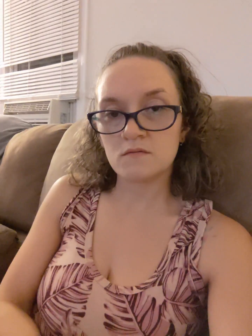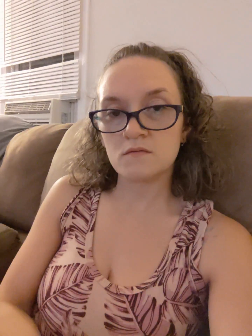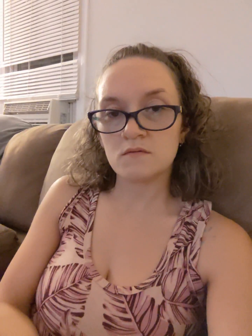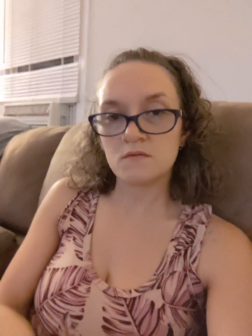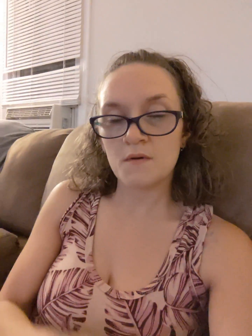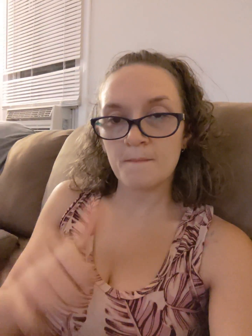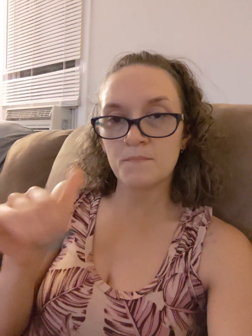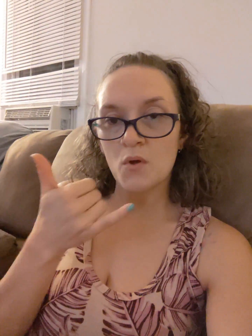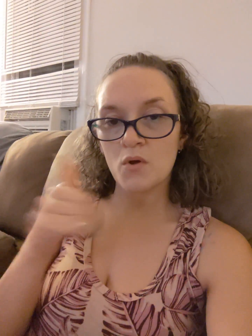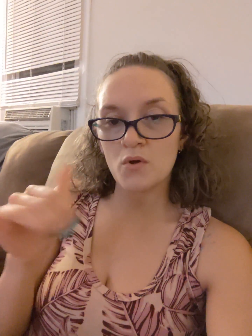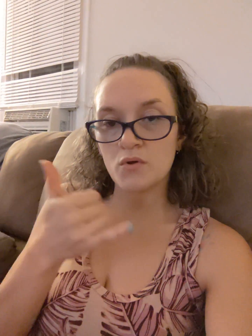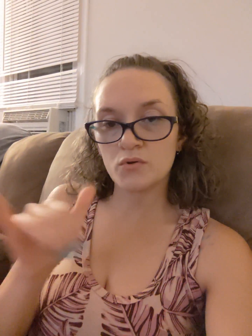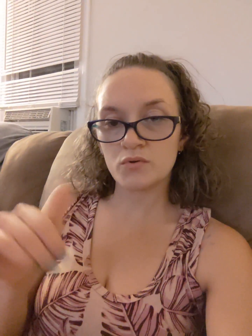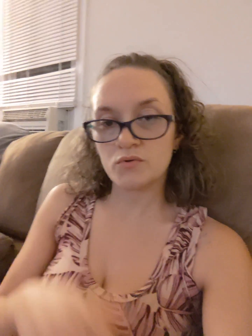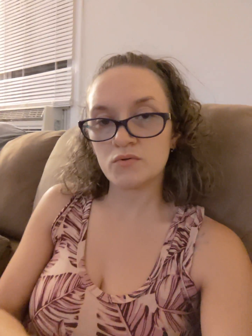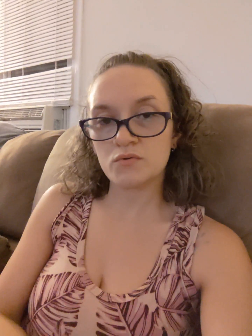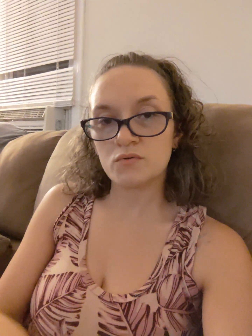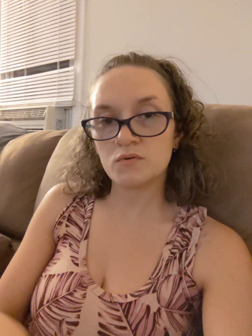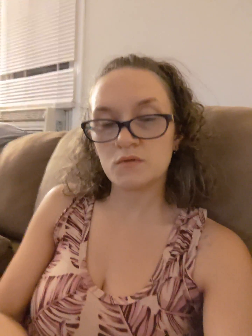party